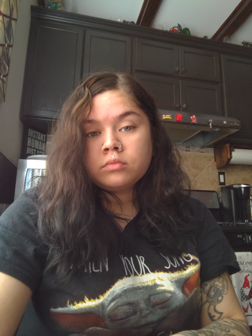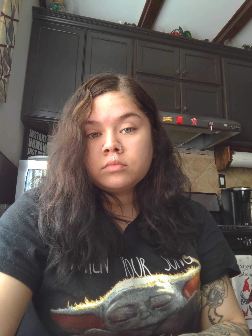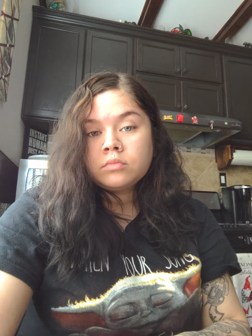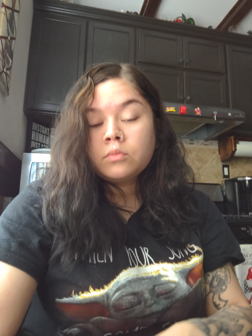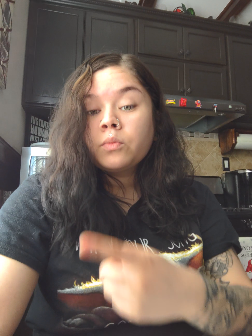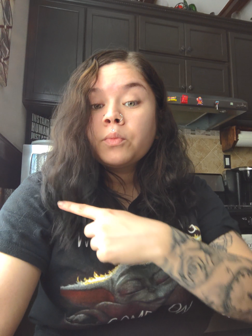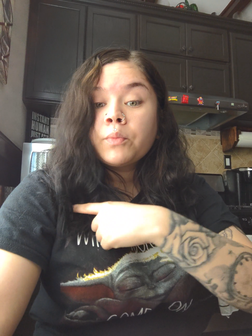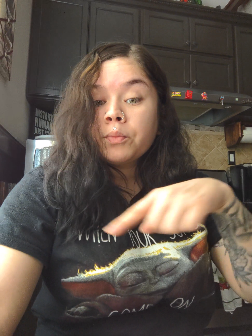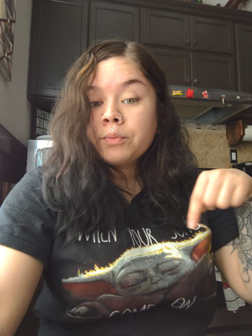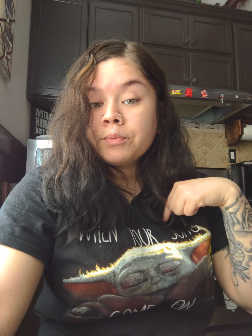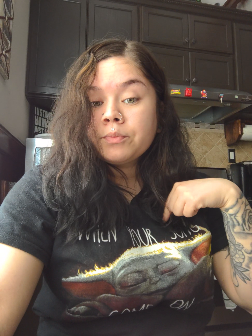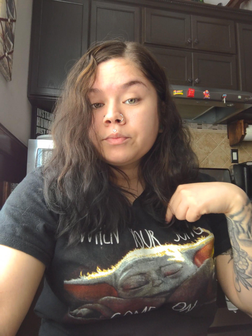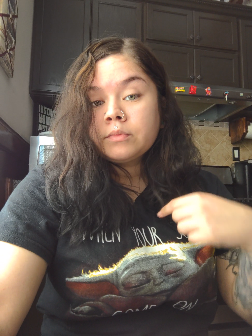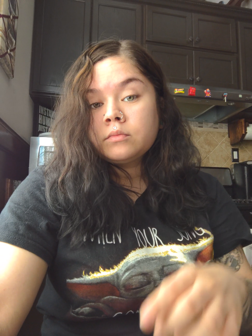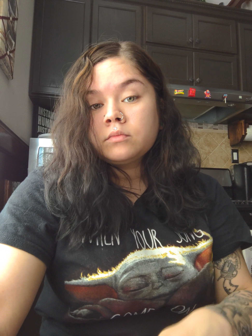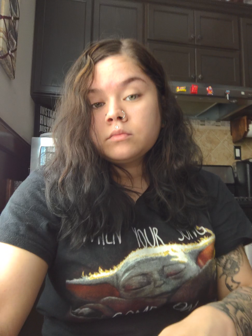we